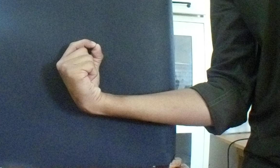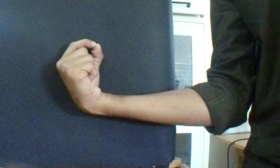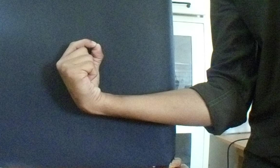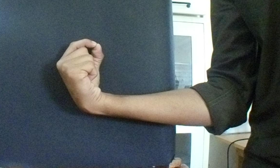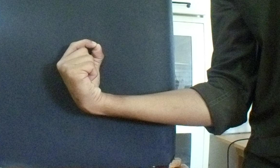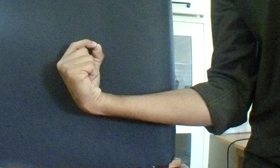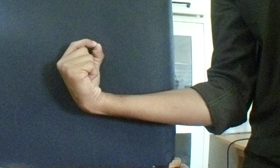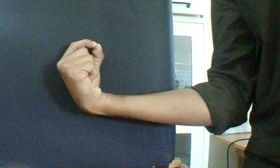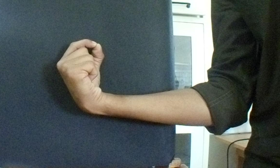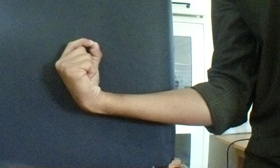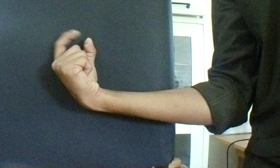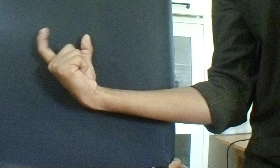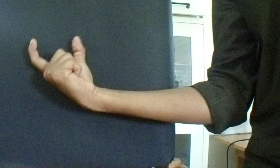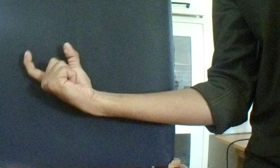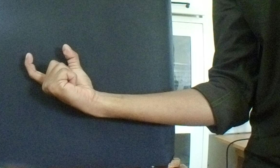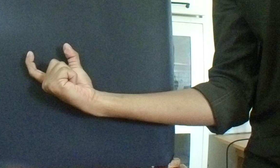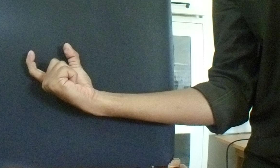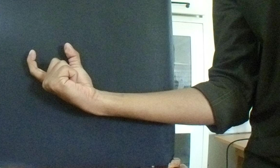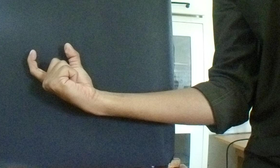thief